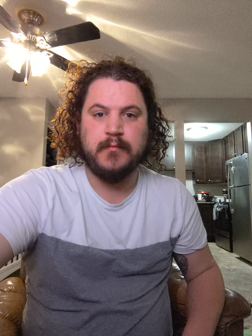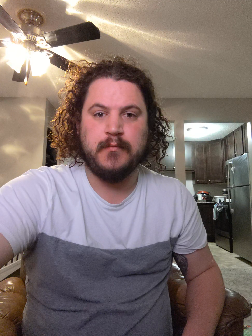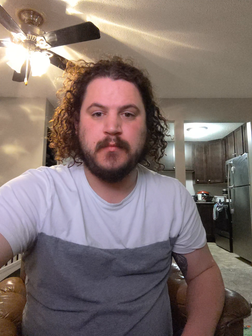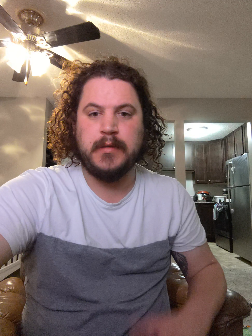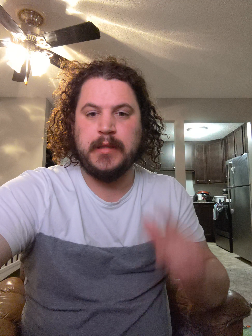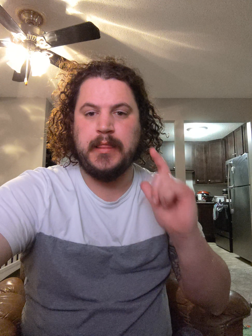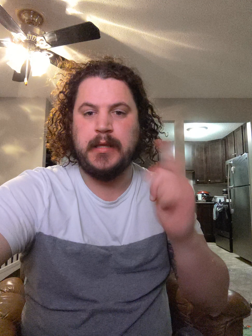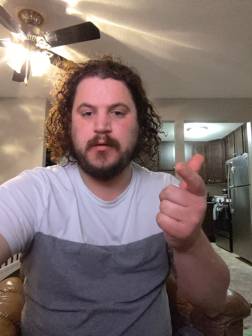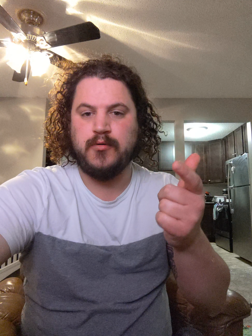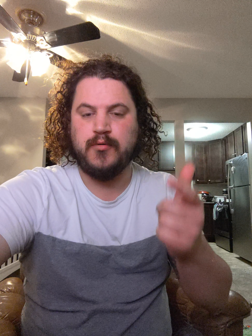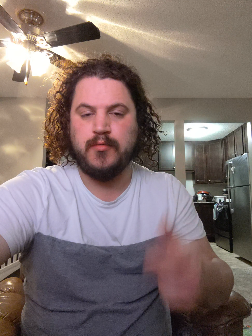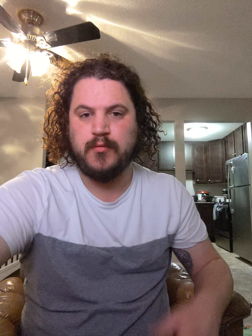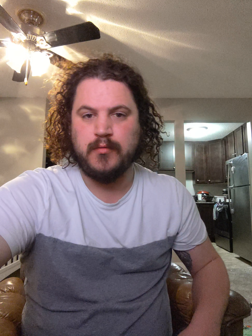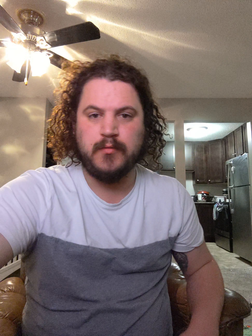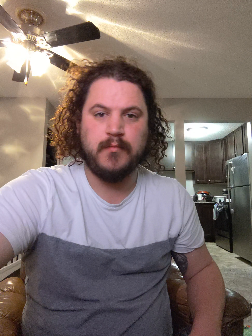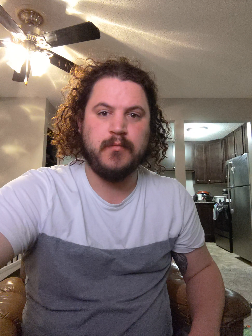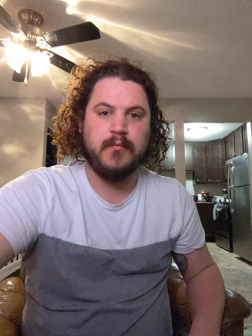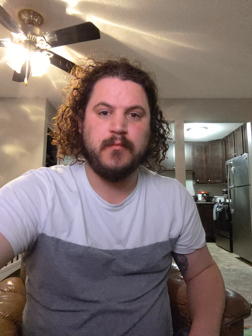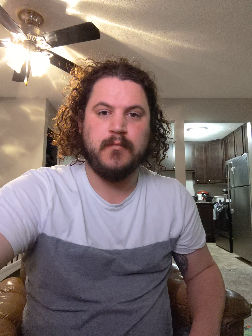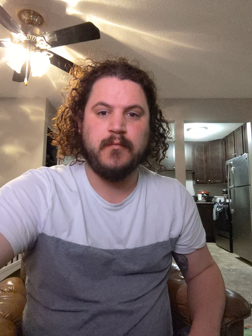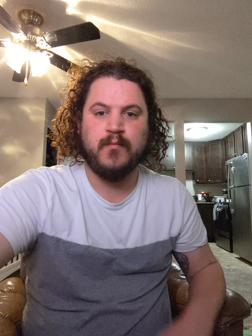later